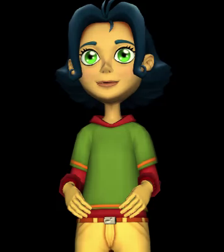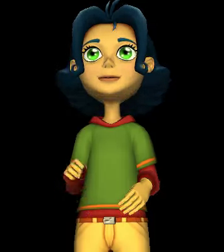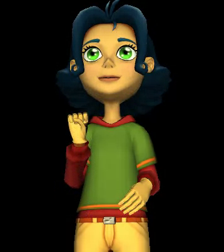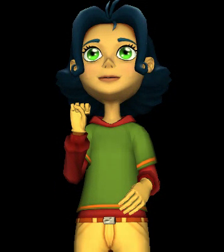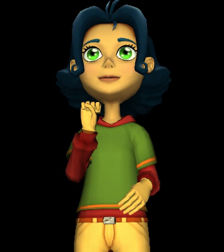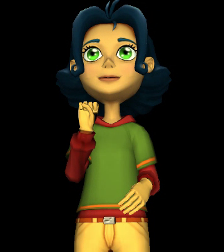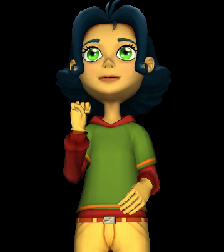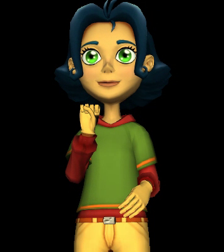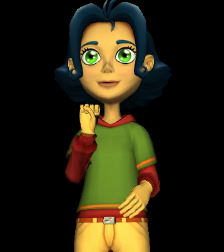أخت